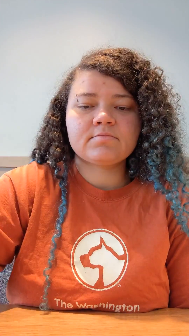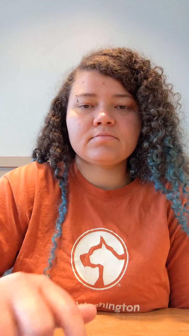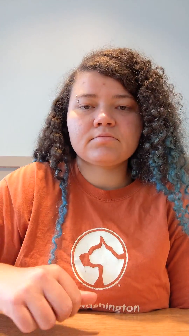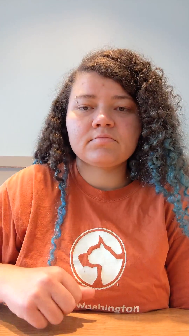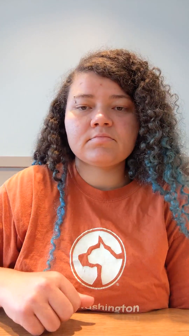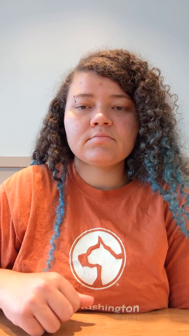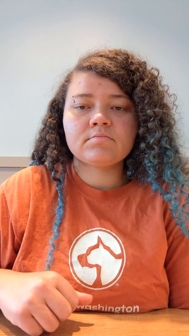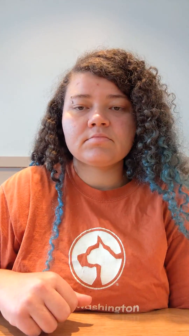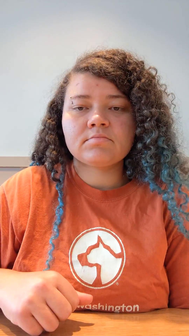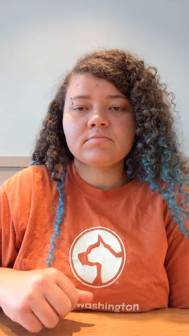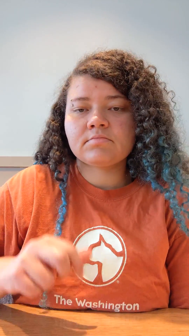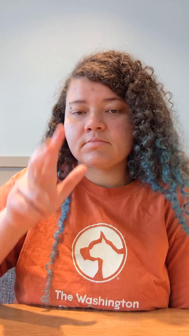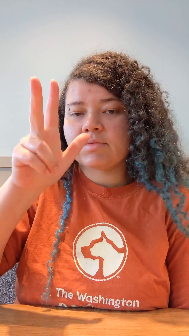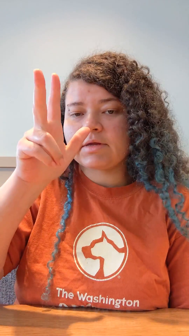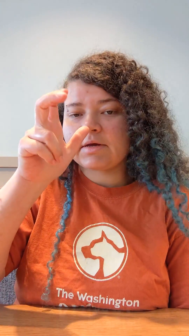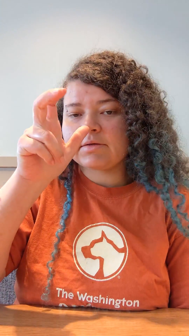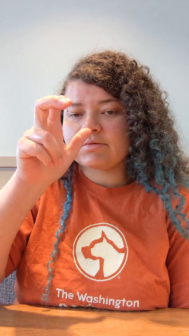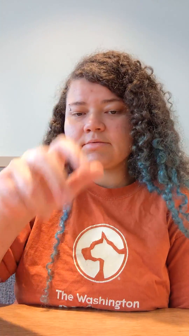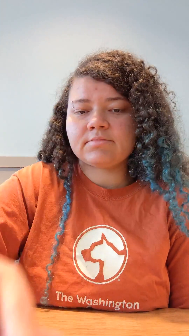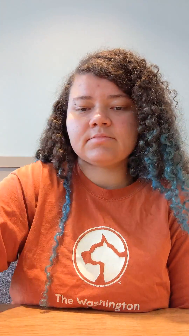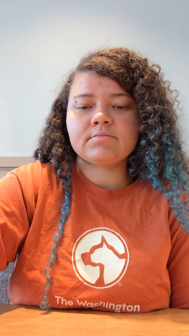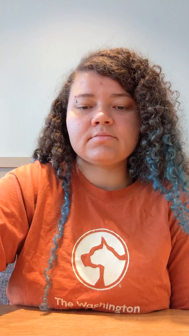ant